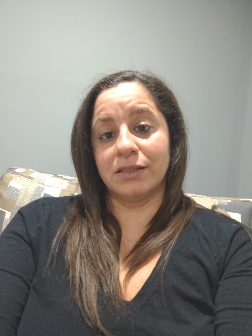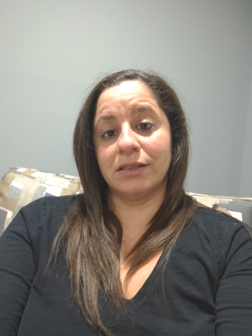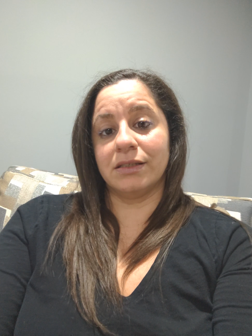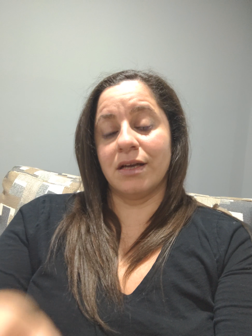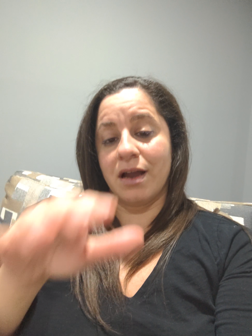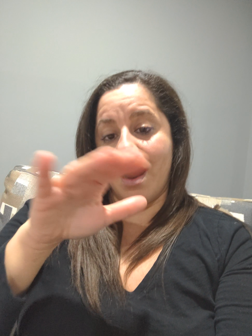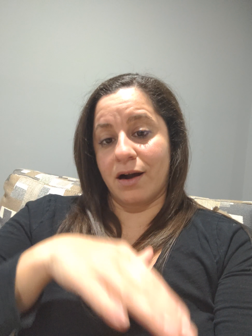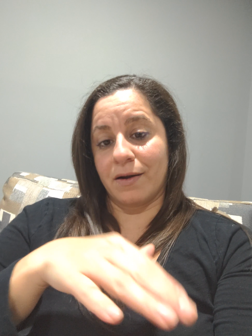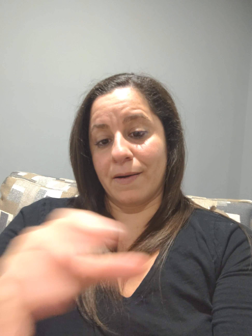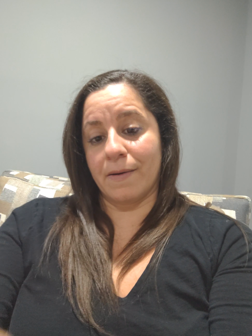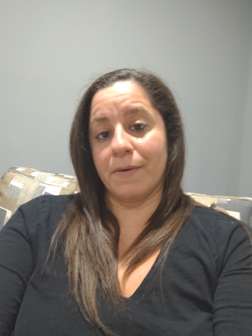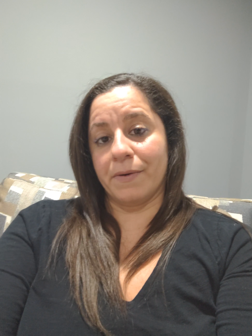on